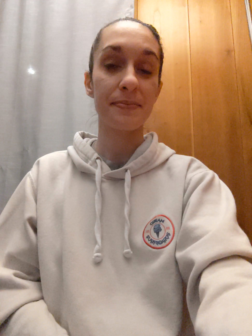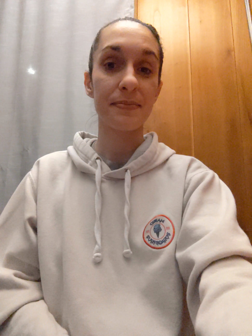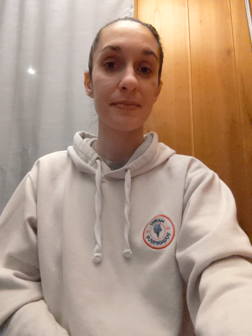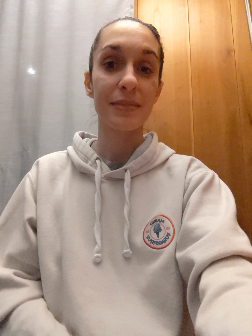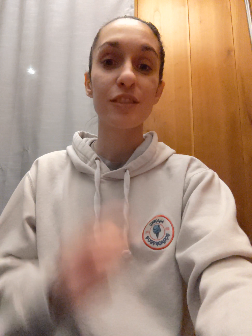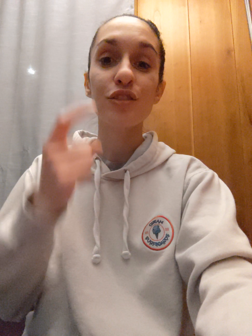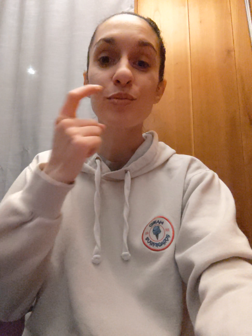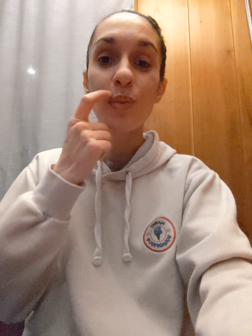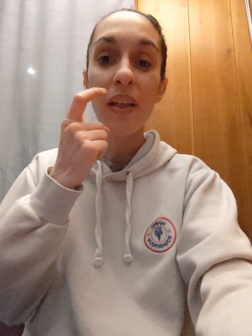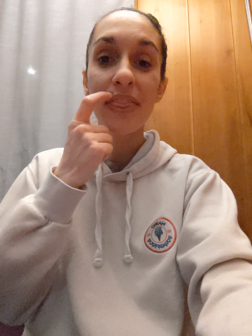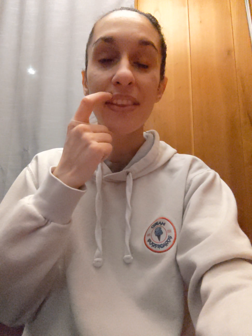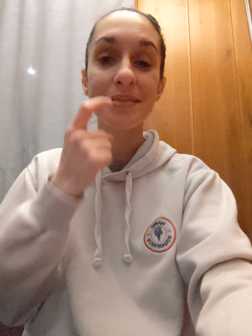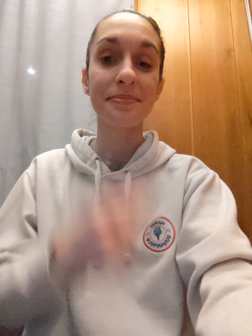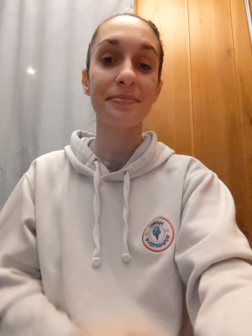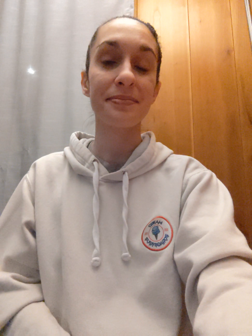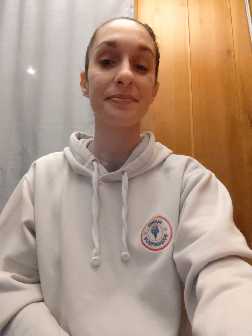tooth